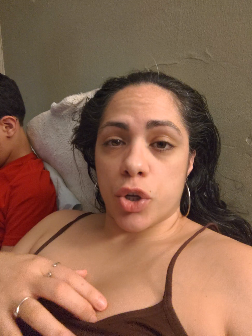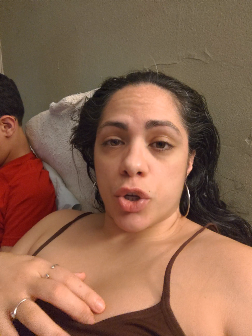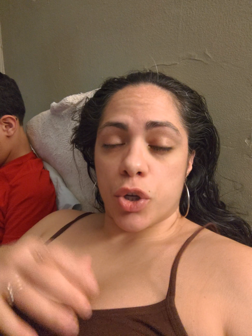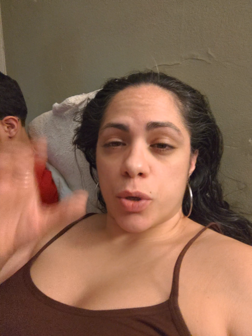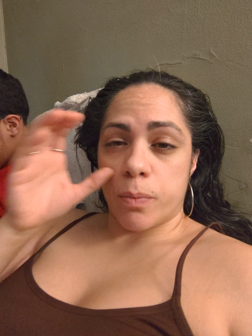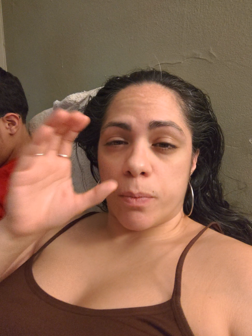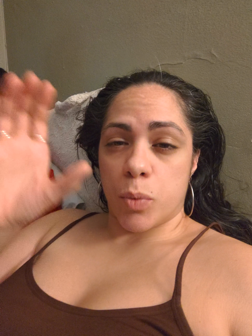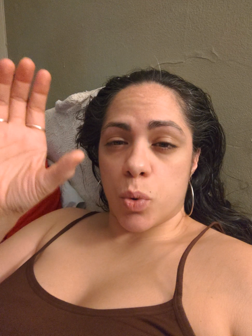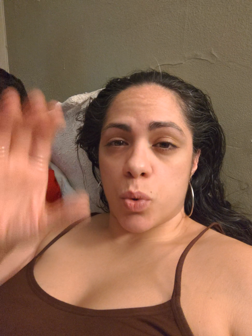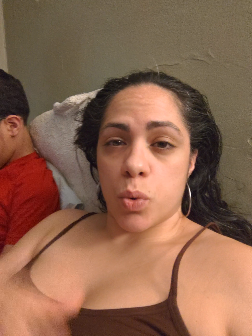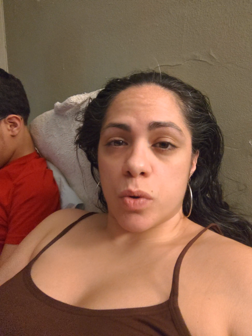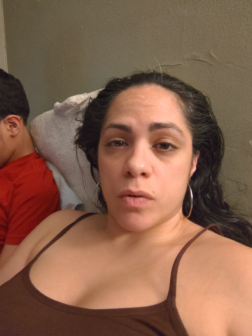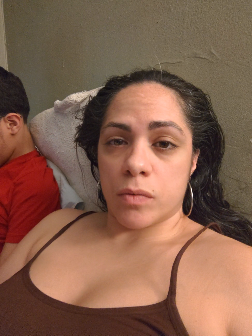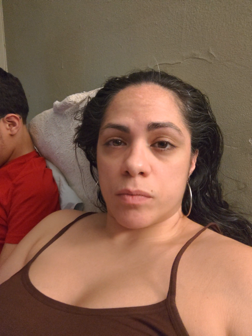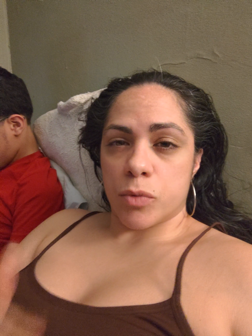moon